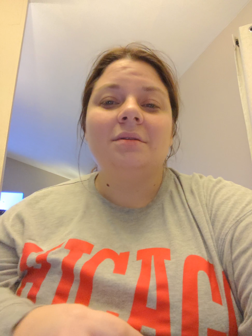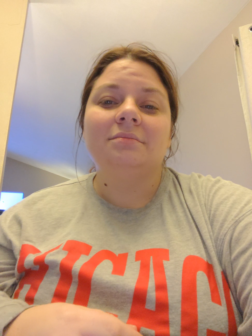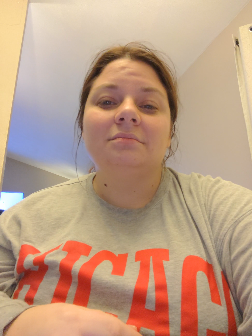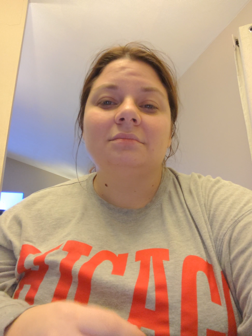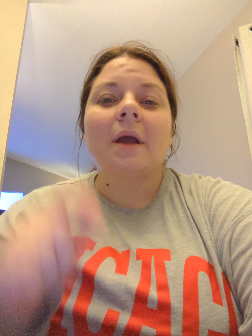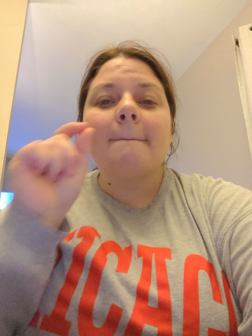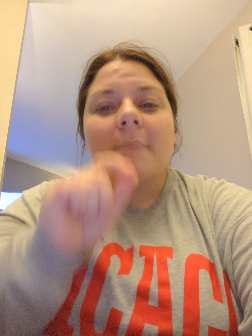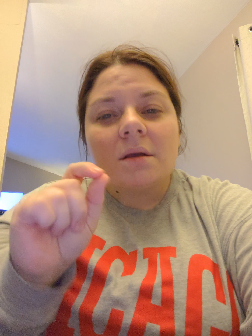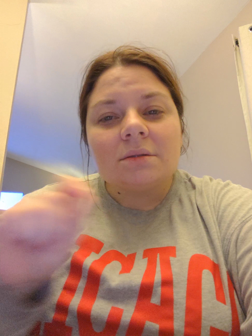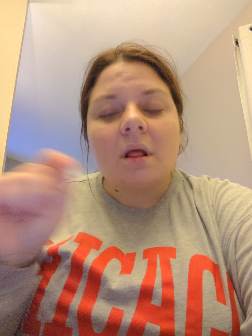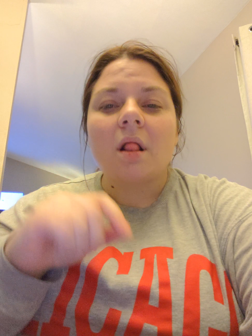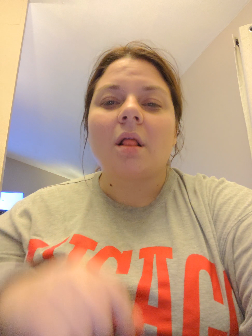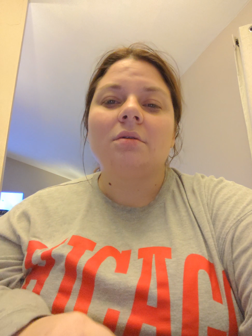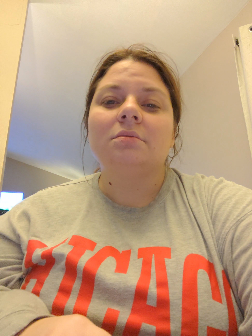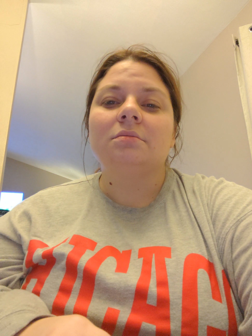pencil